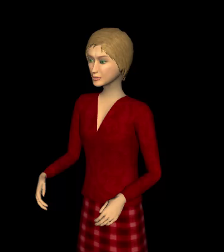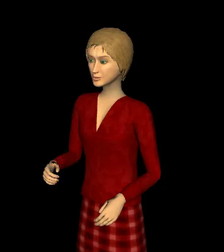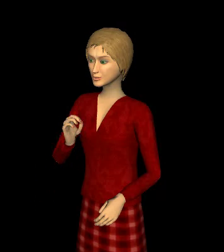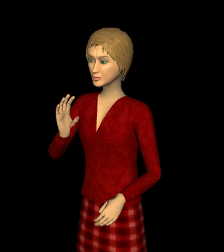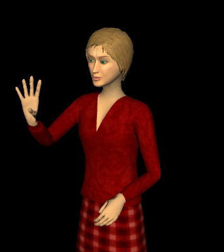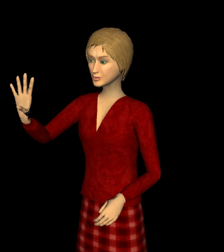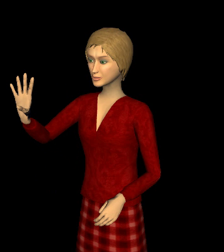يرسل